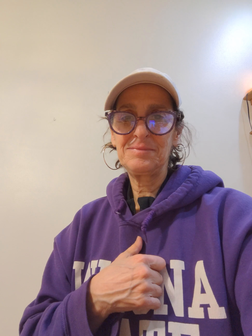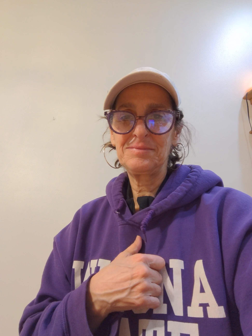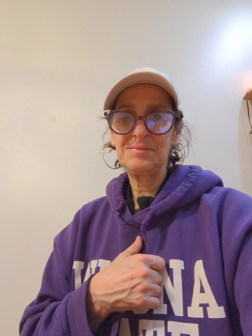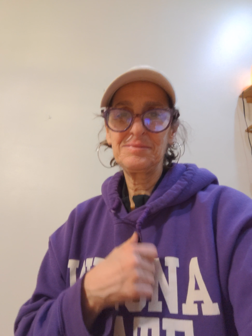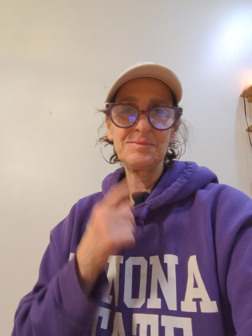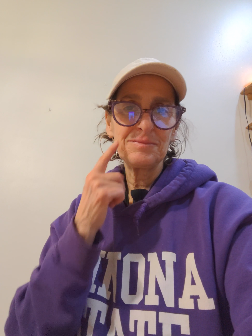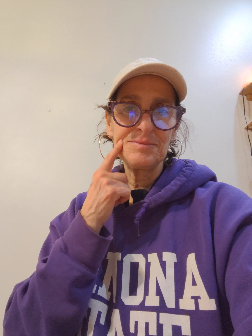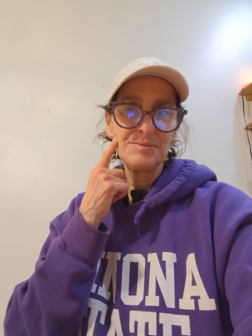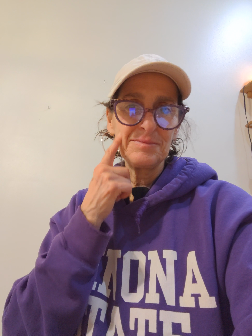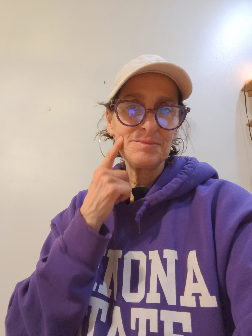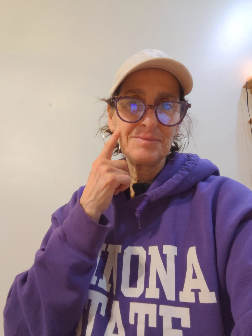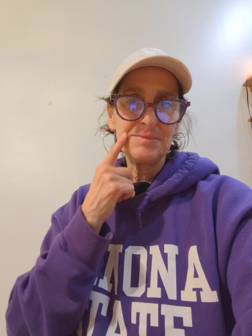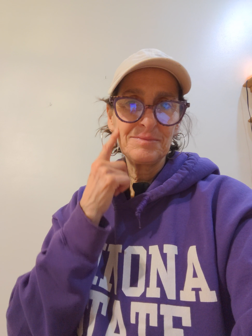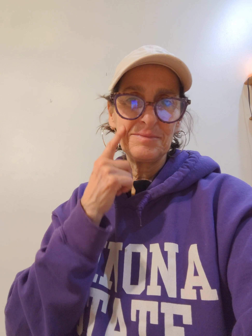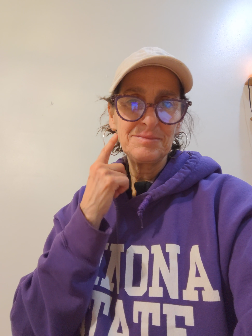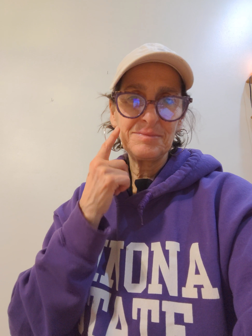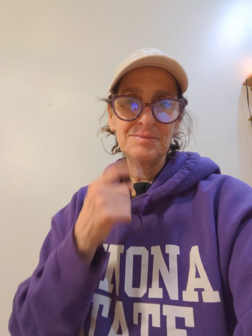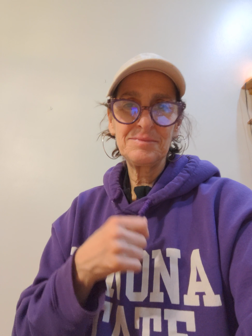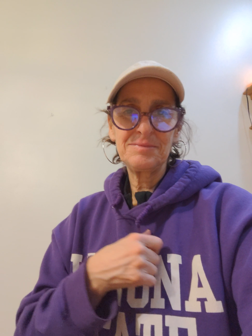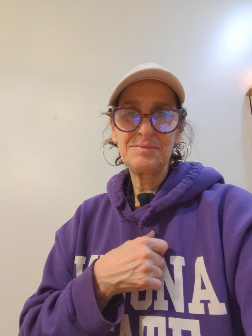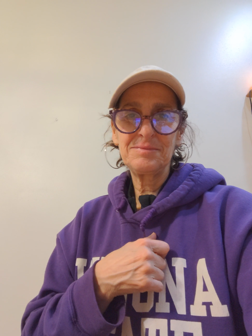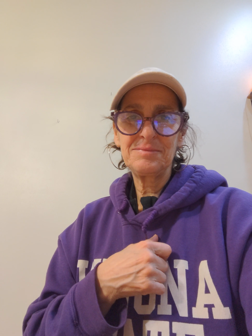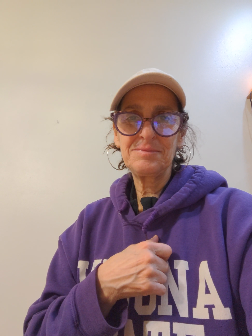cheek